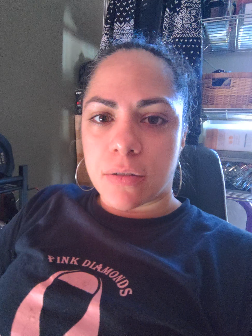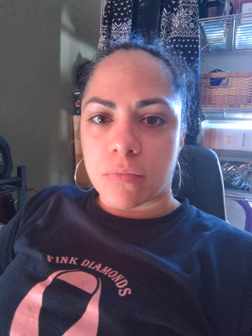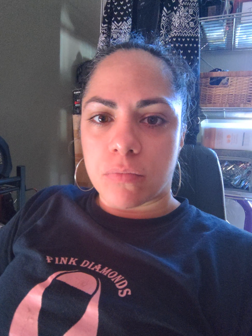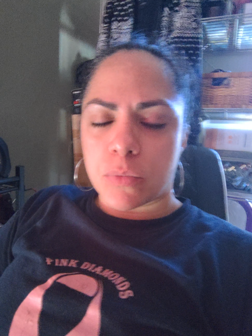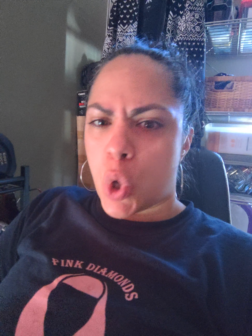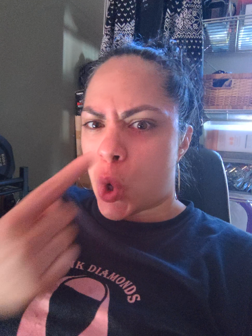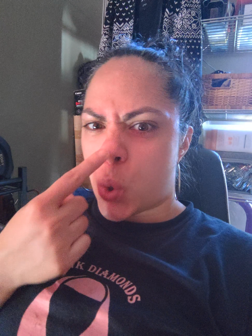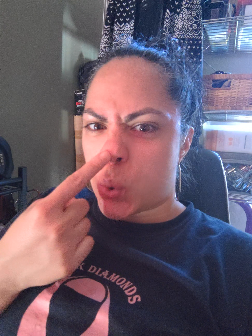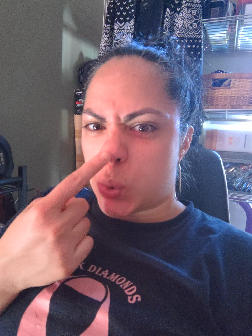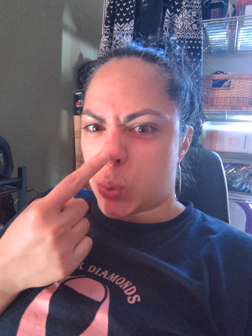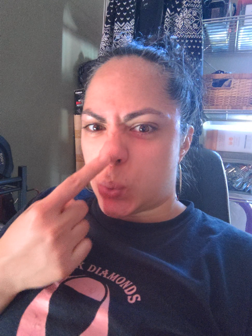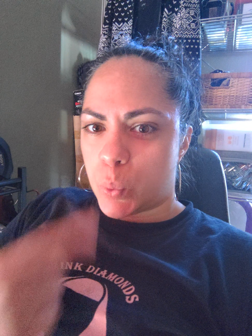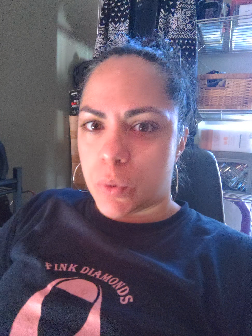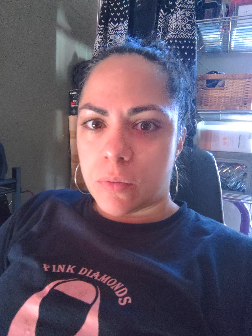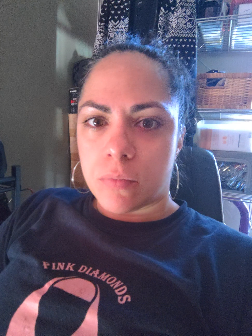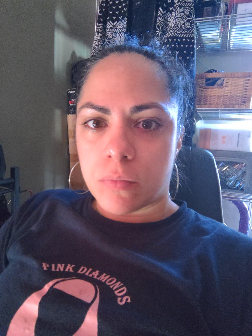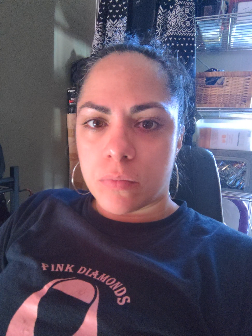nose